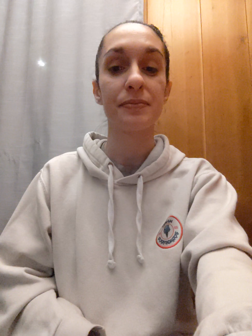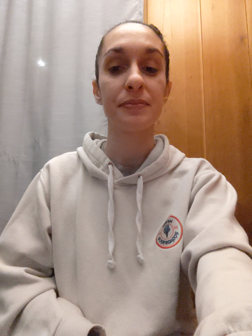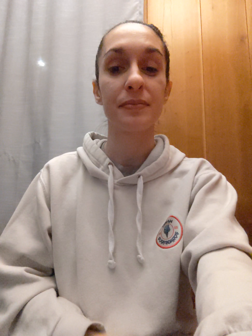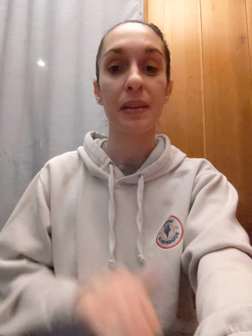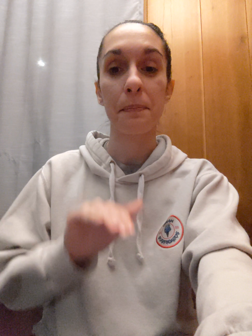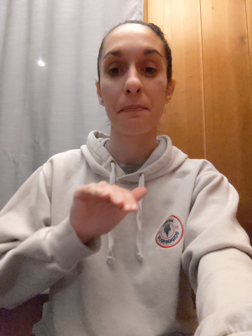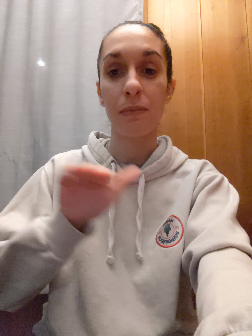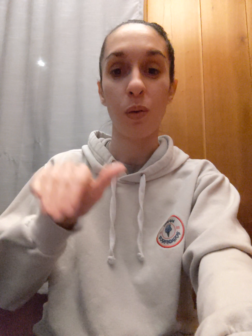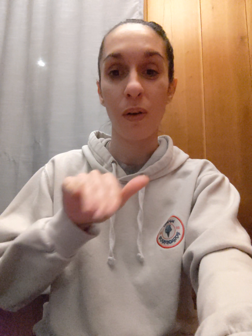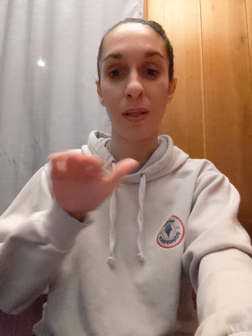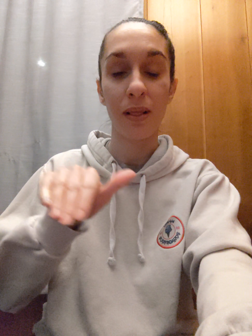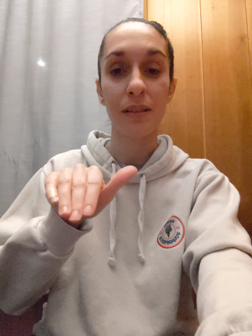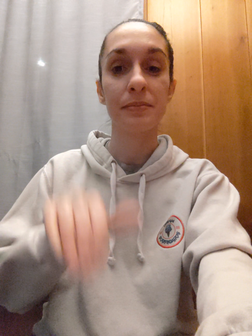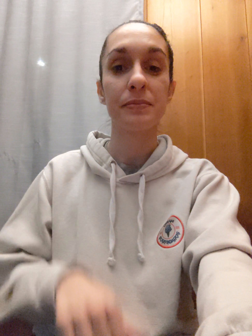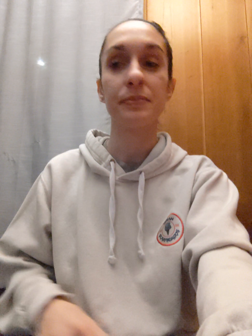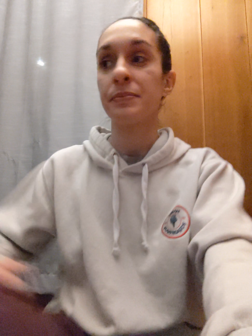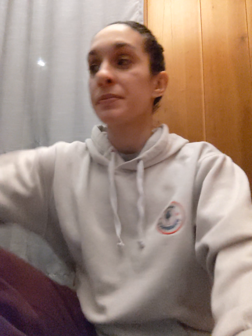pool